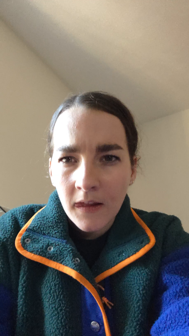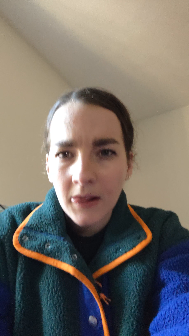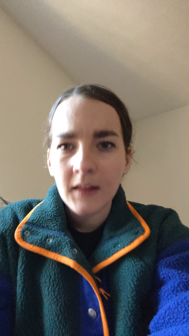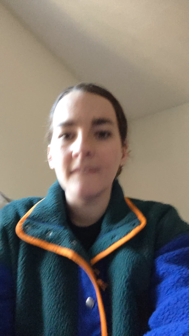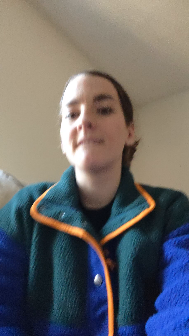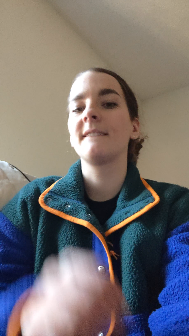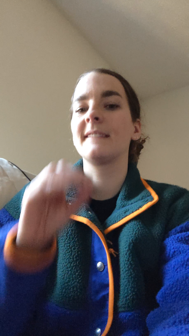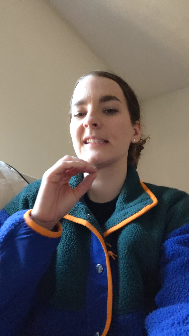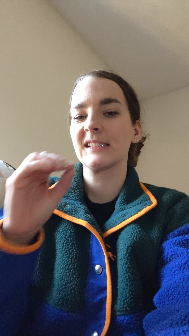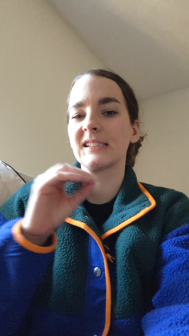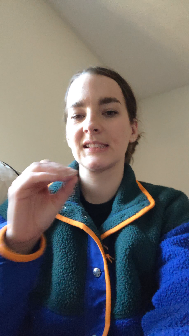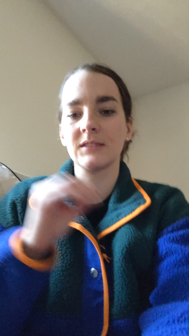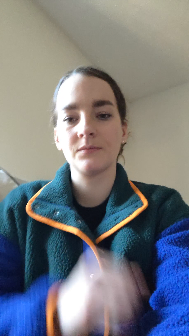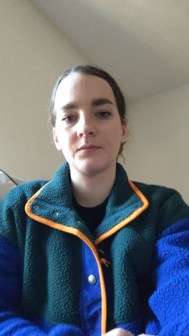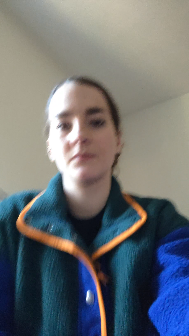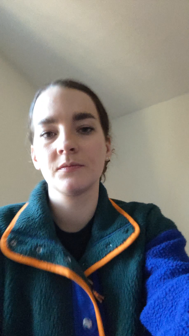fix